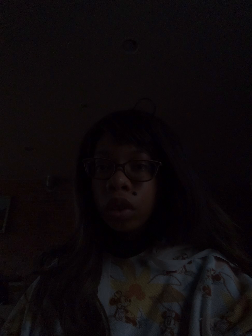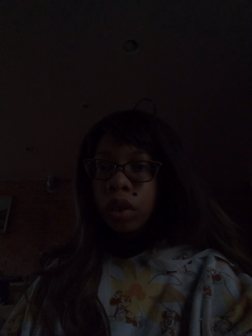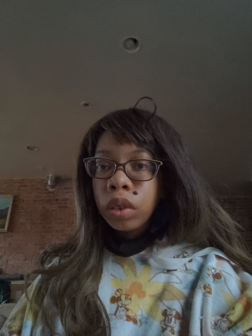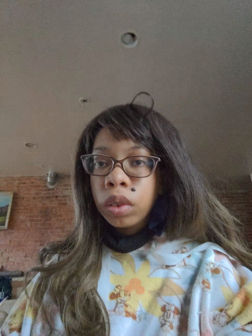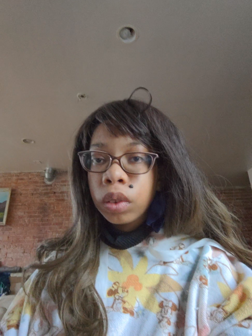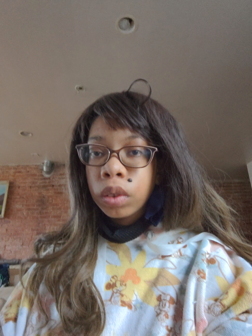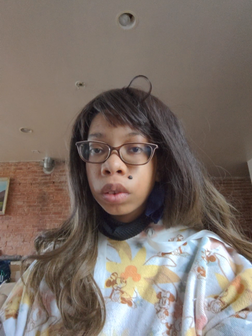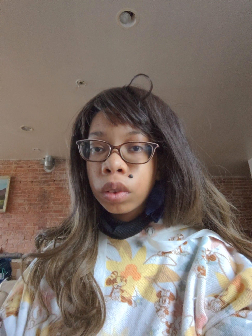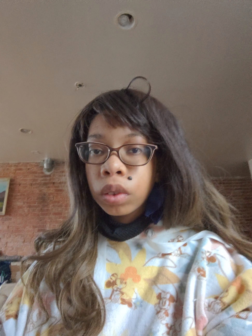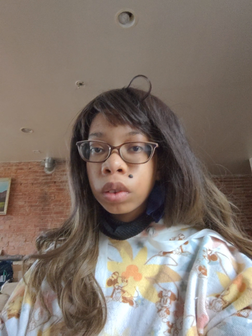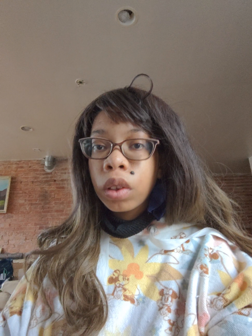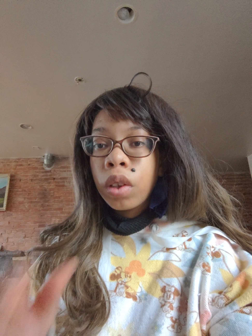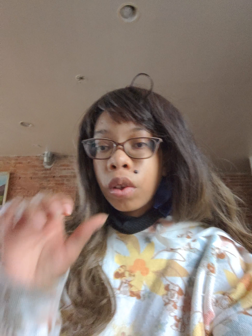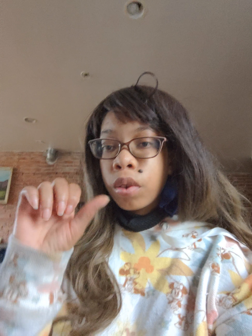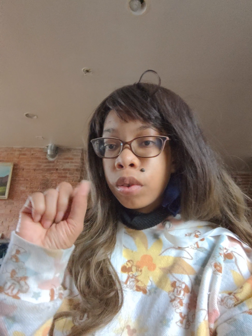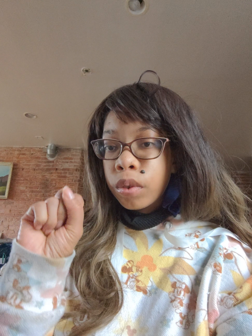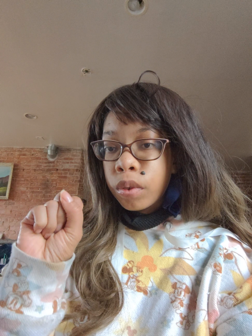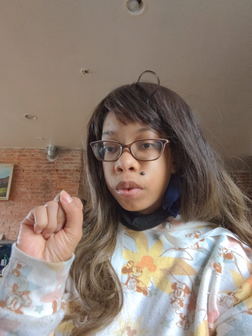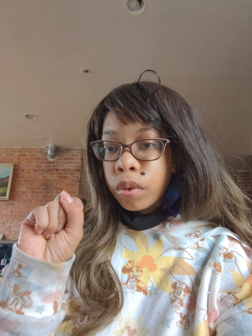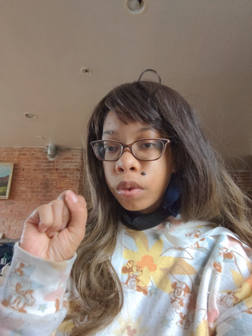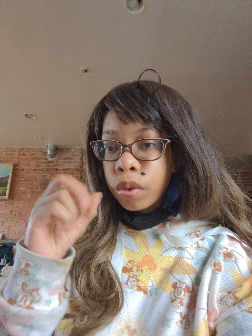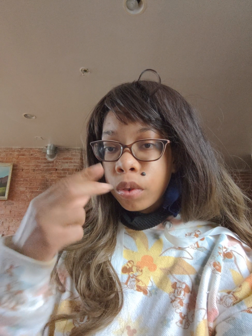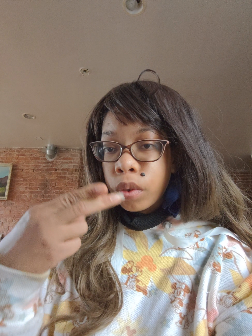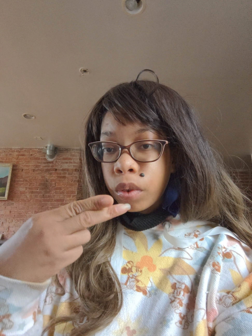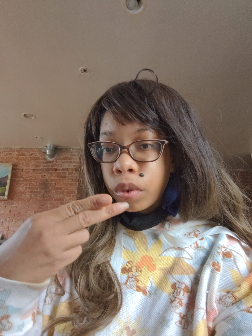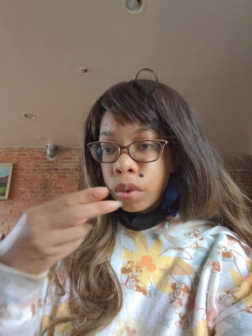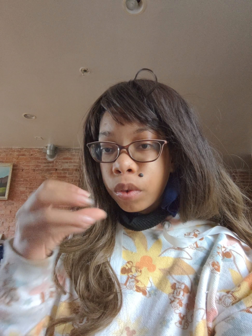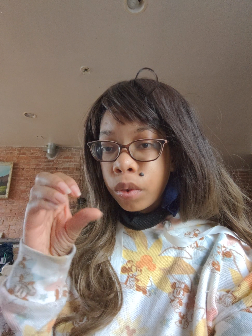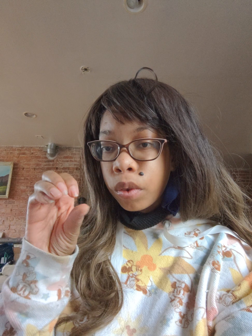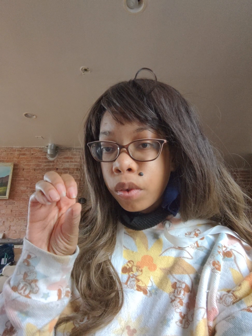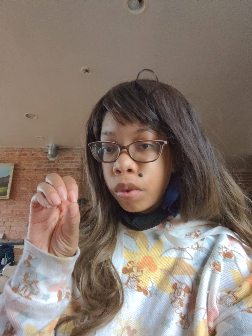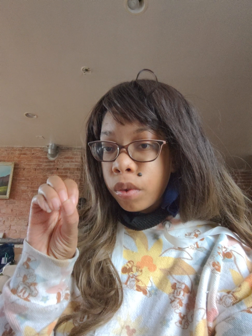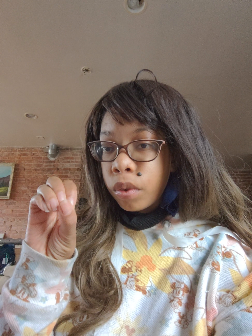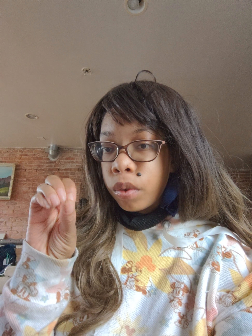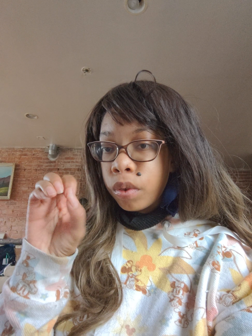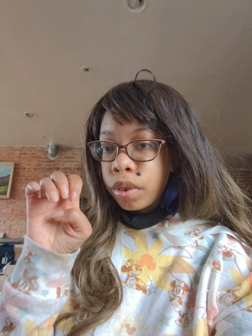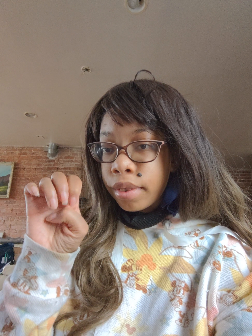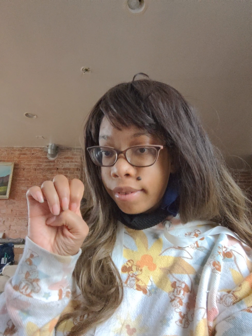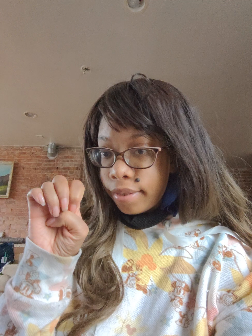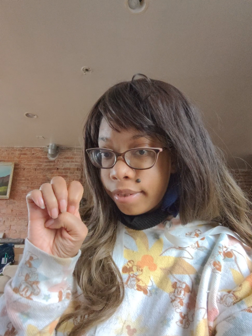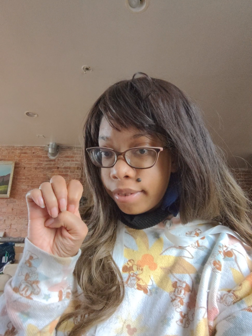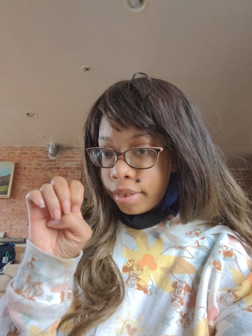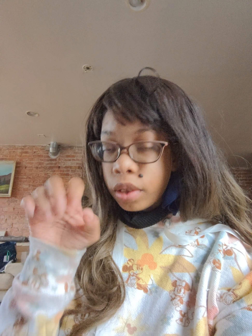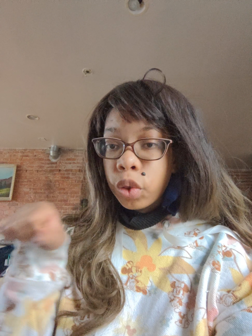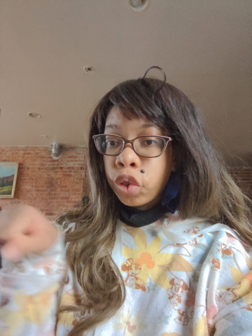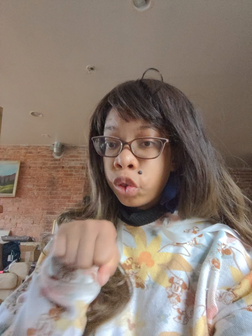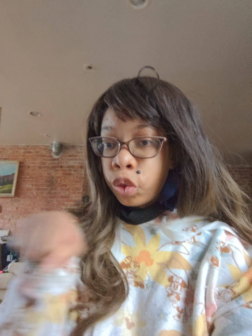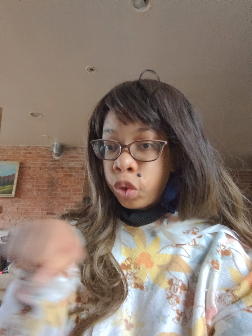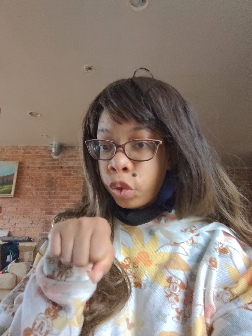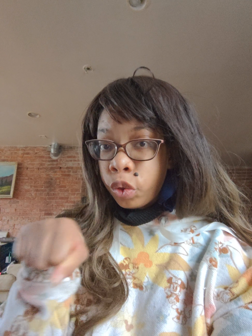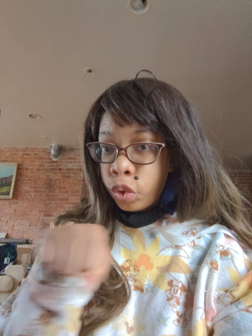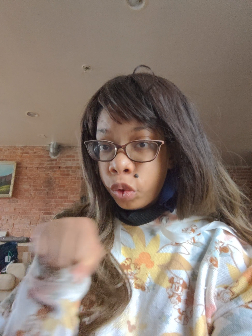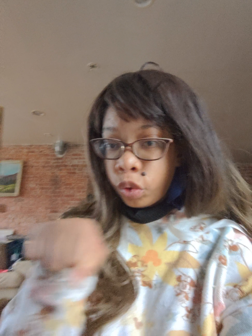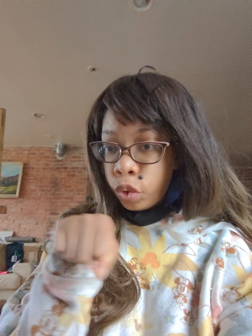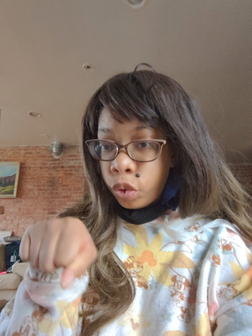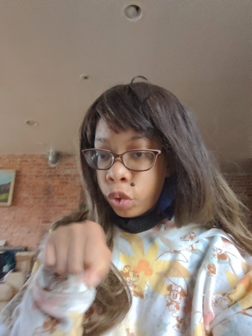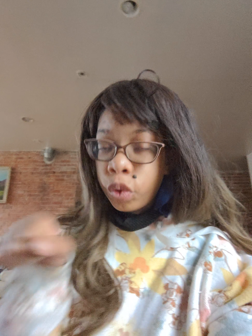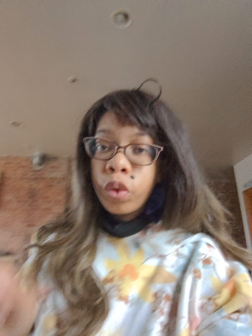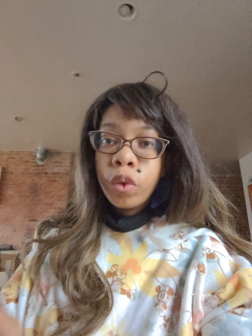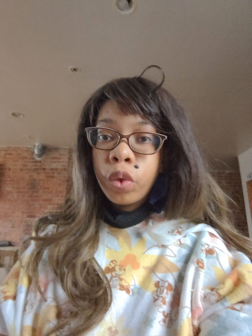shoe